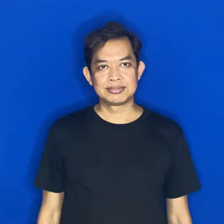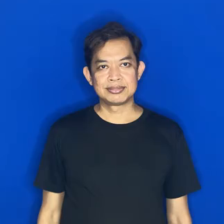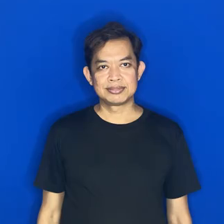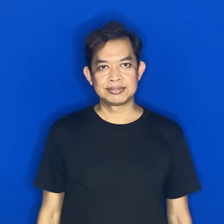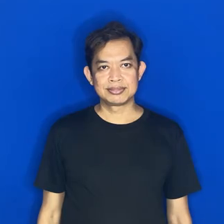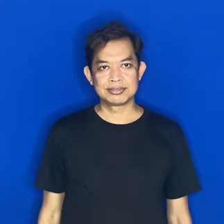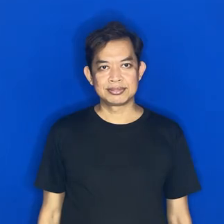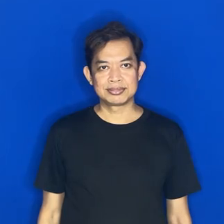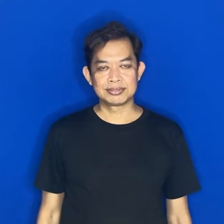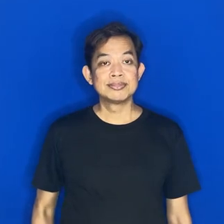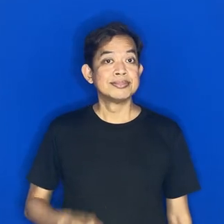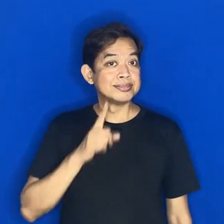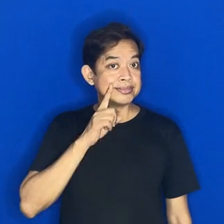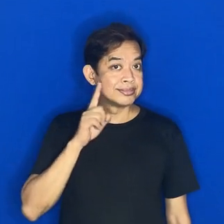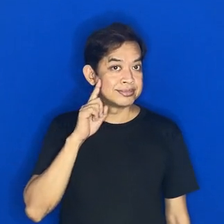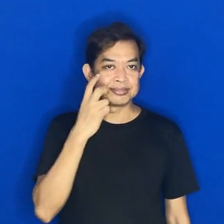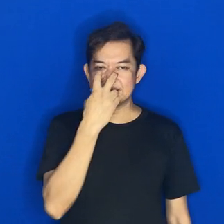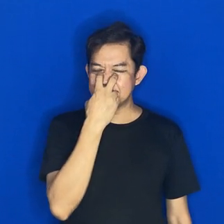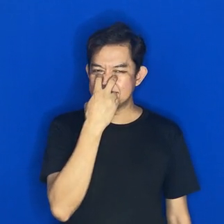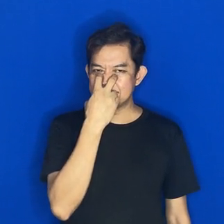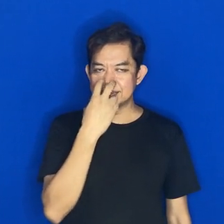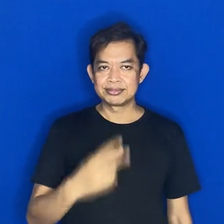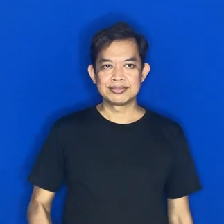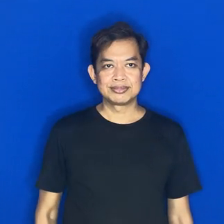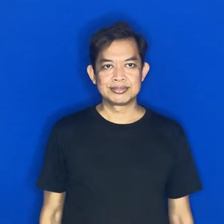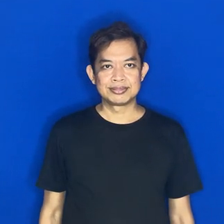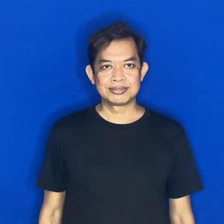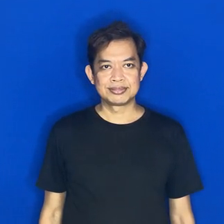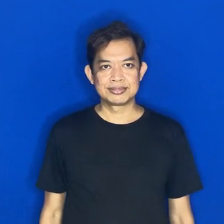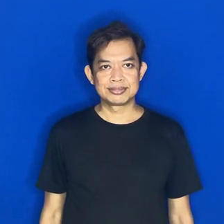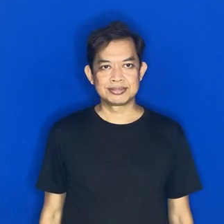deaf blind